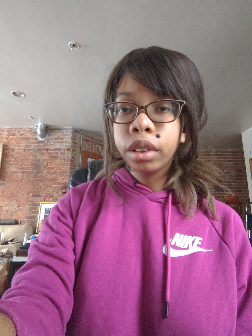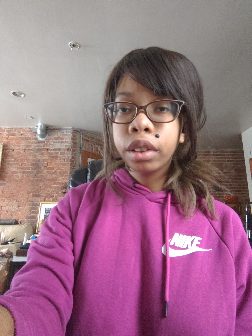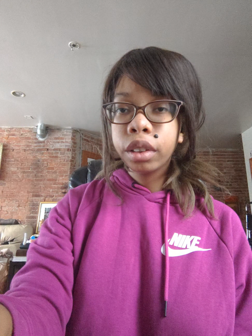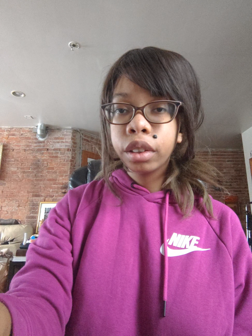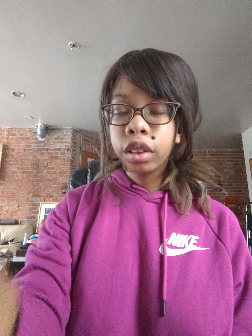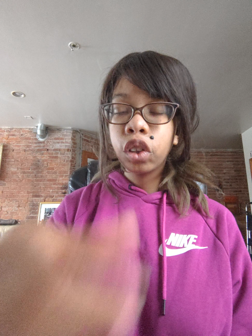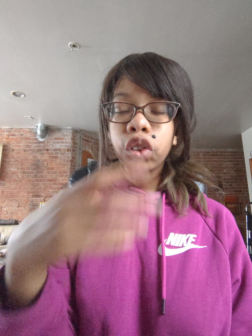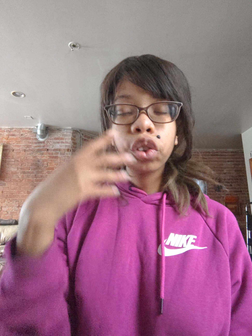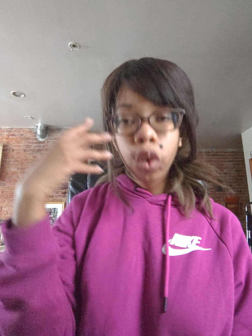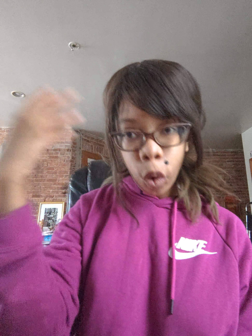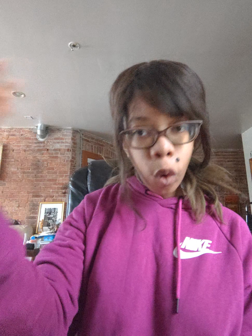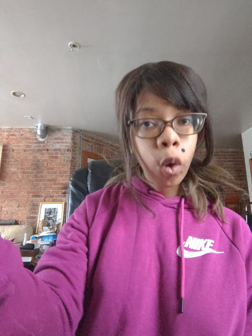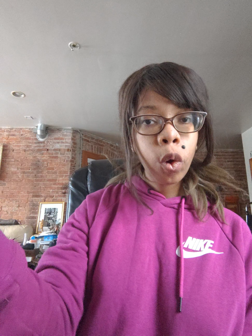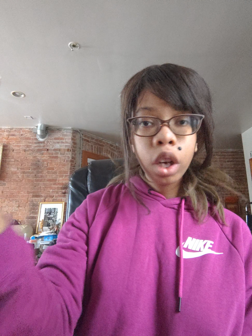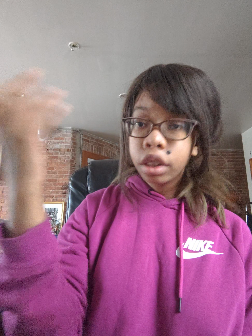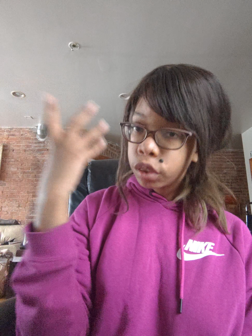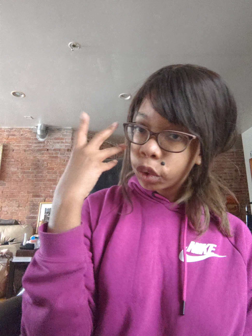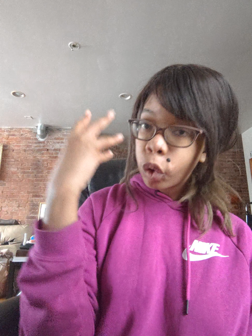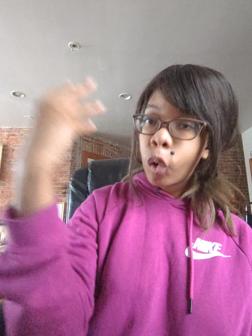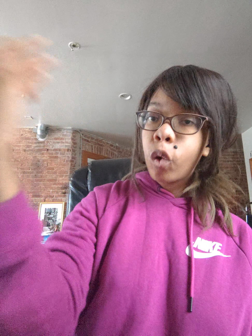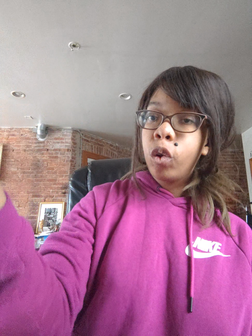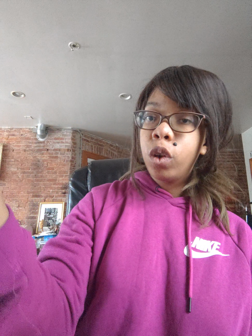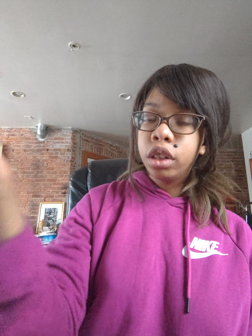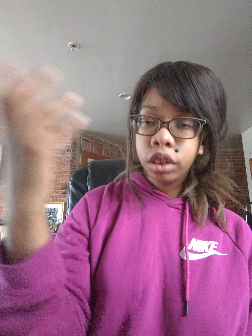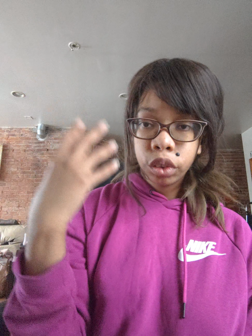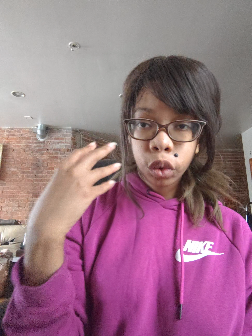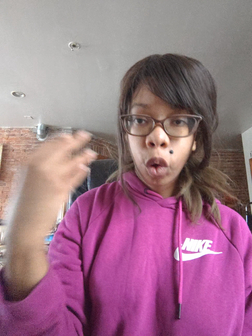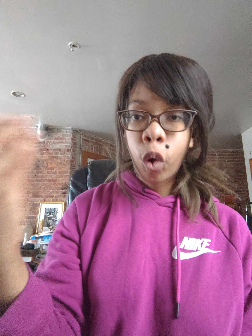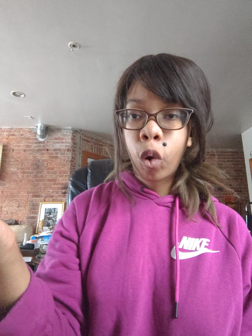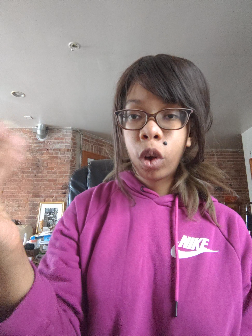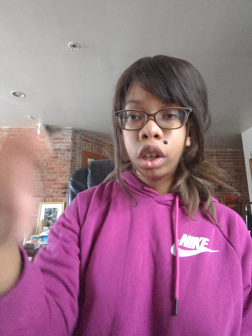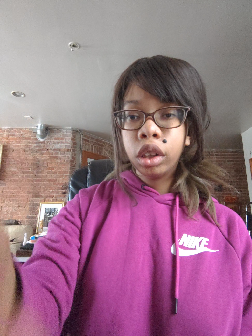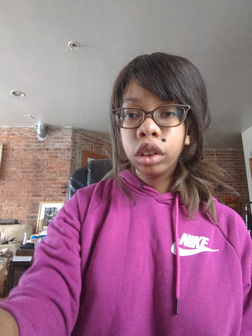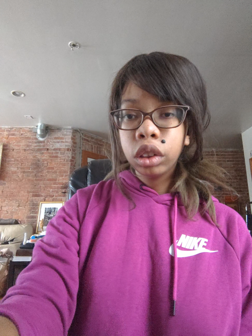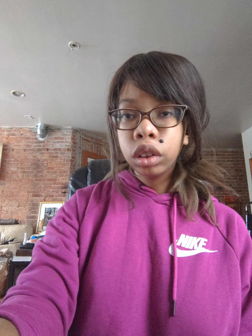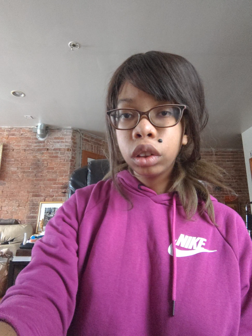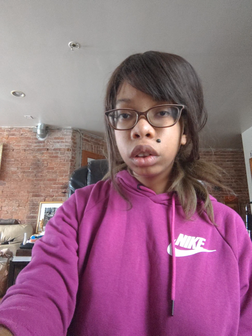go